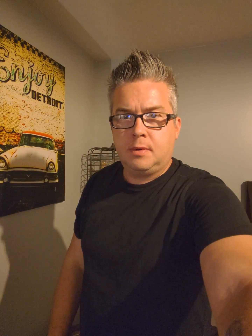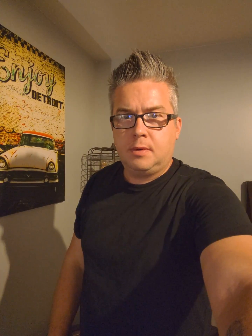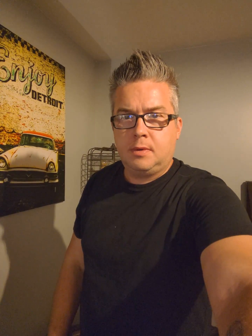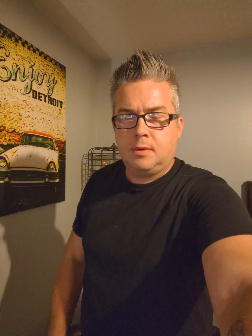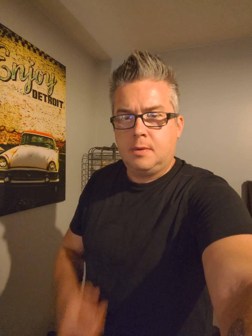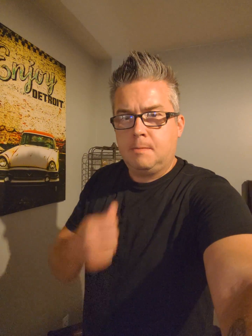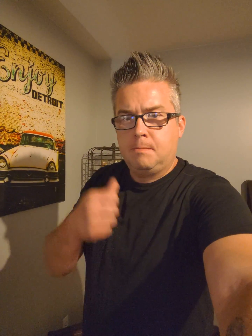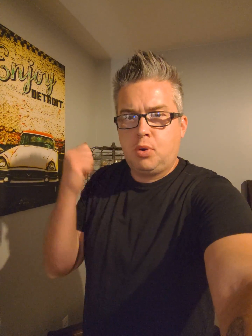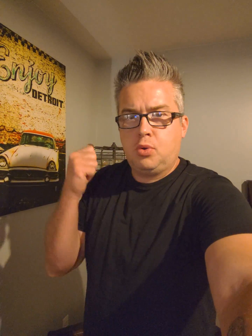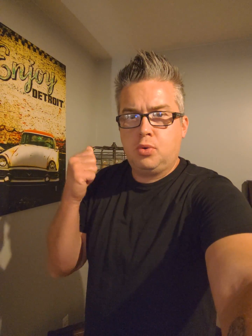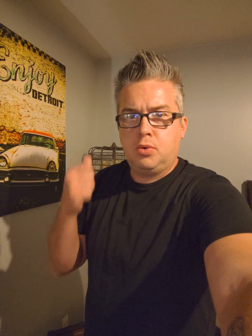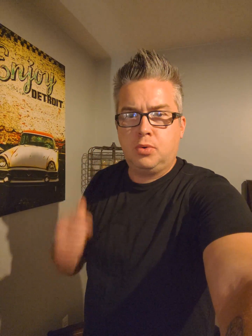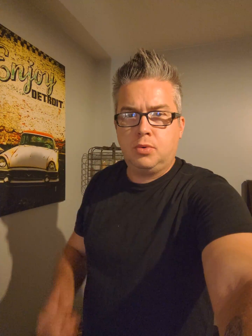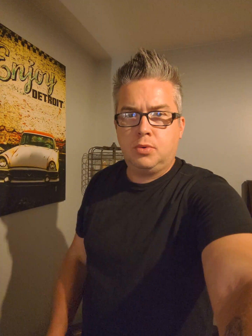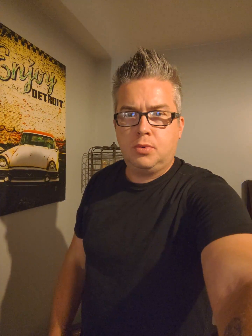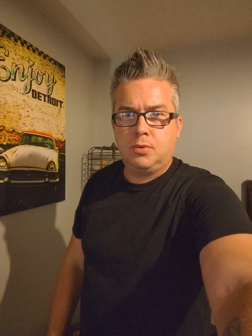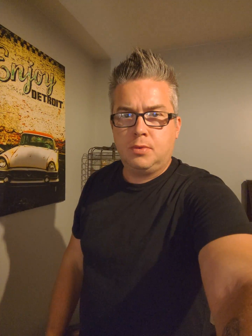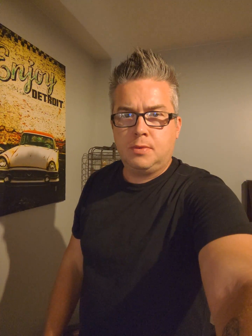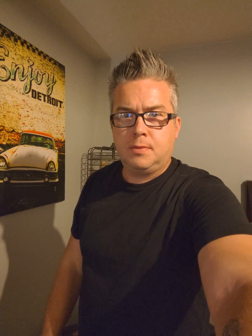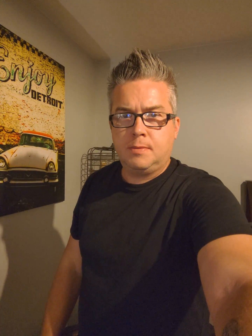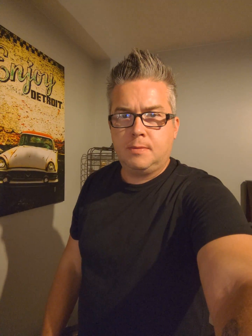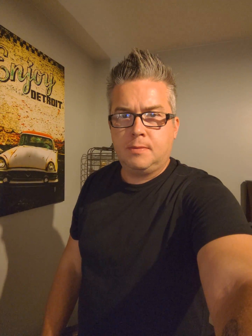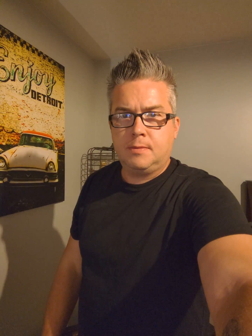pull